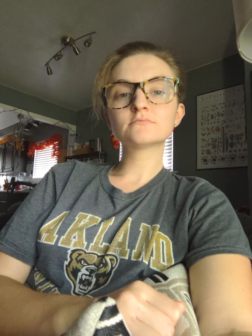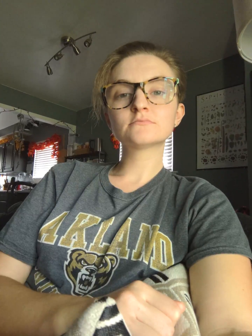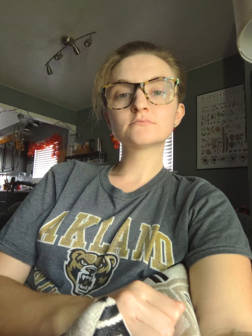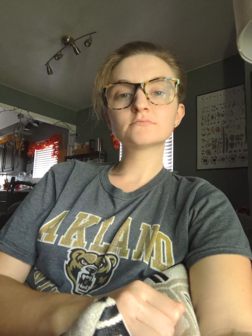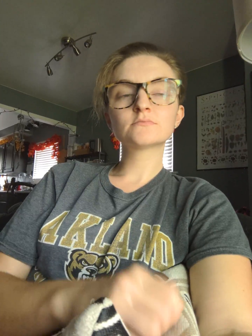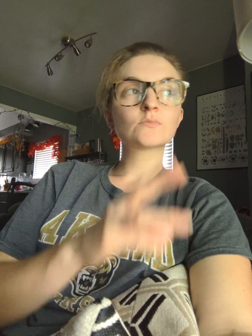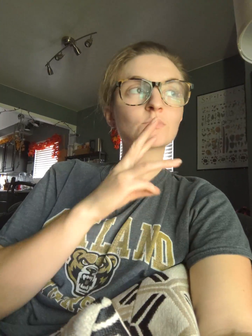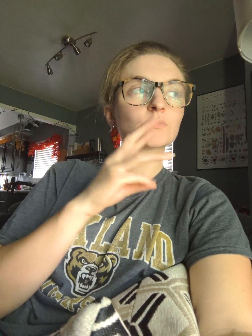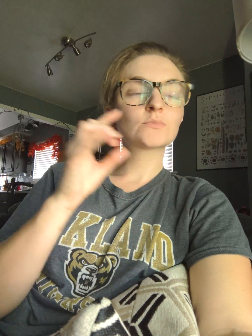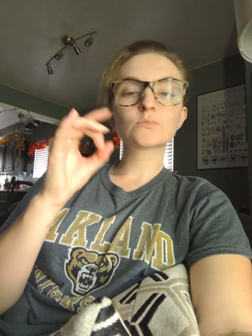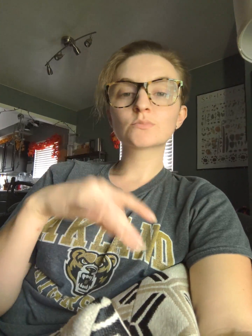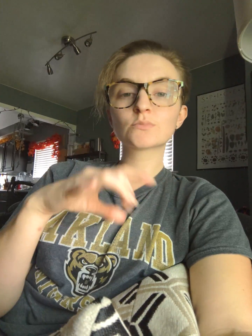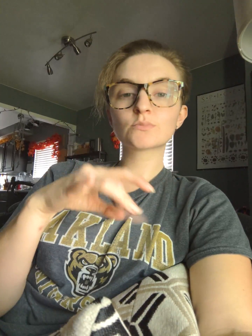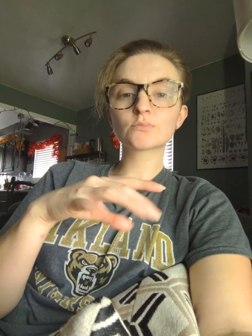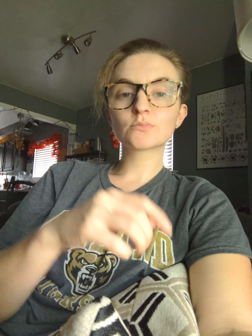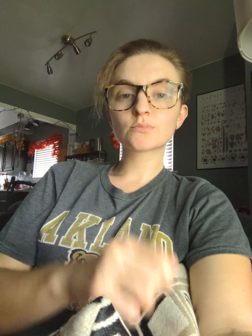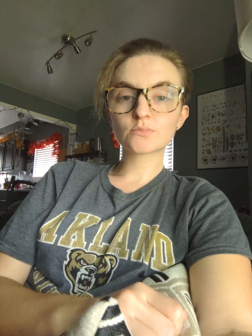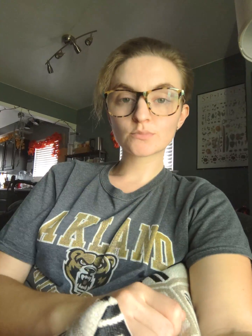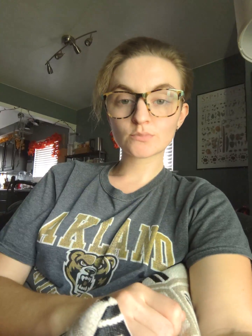melon